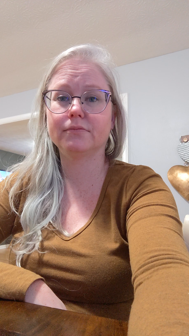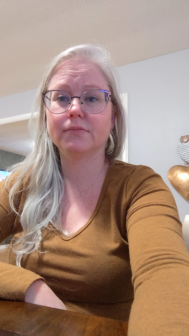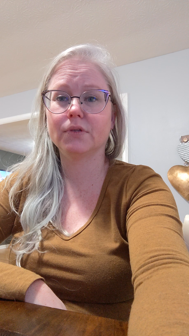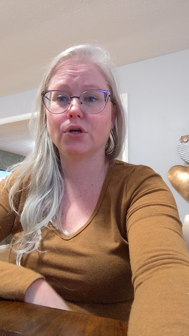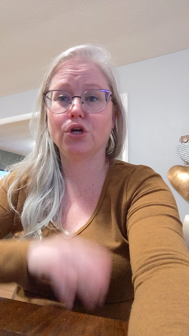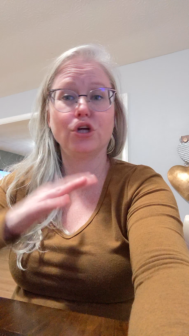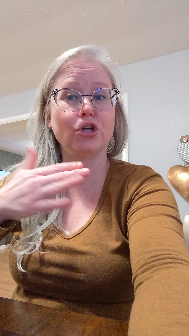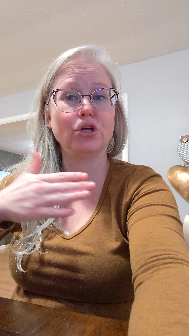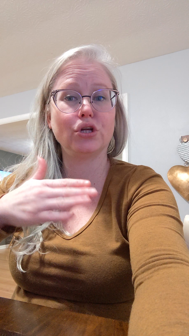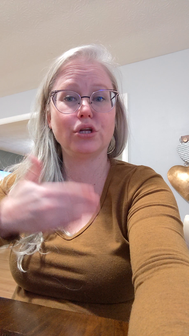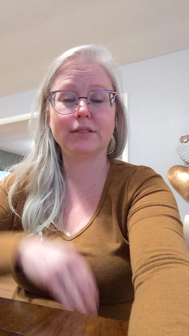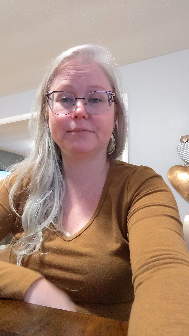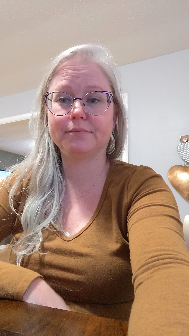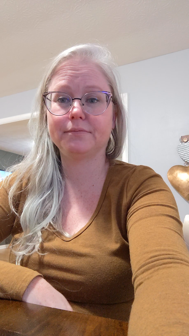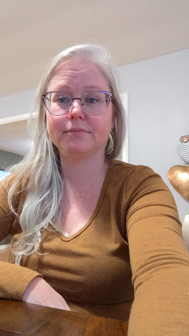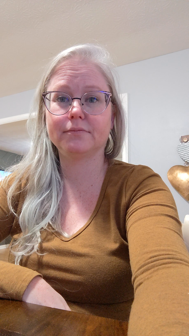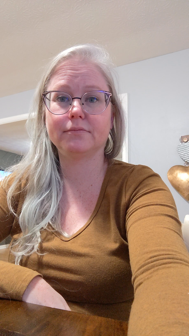cook